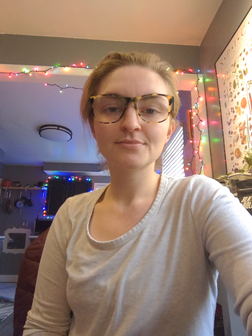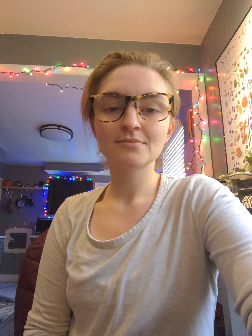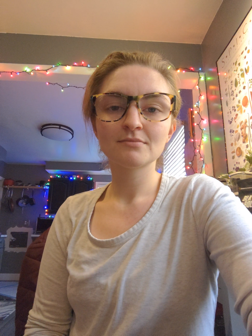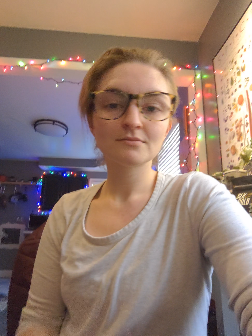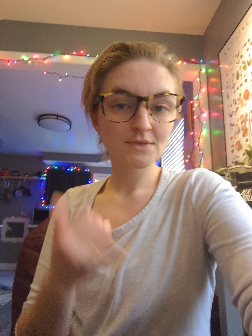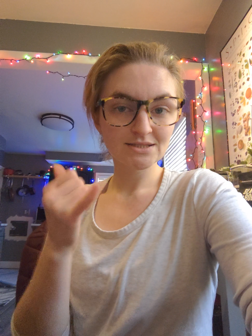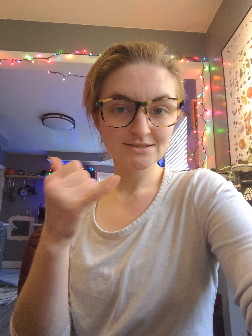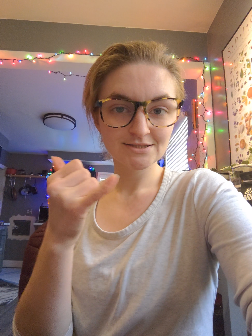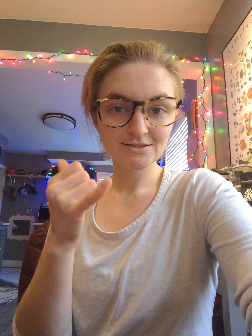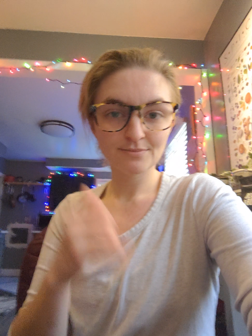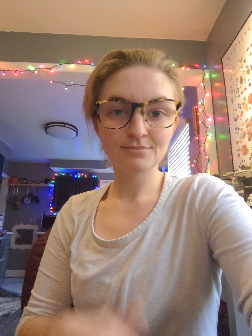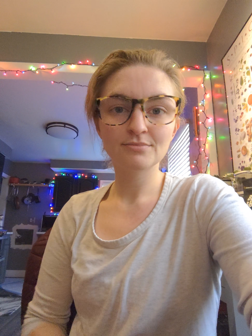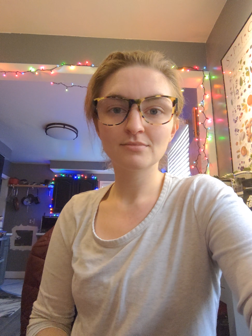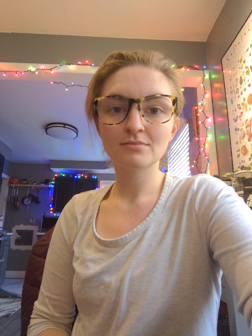yellow